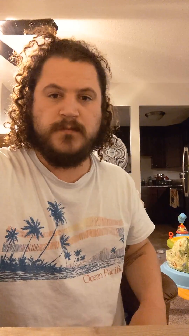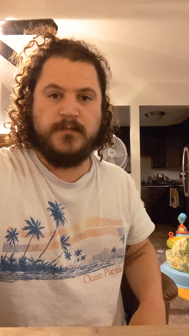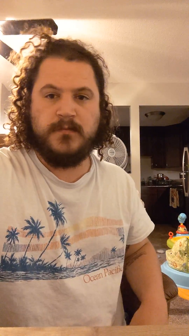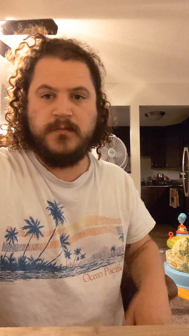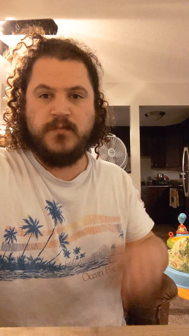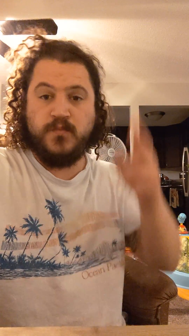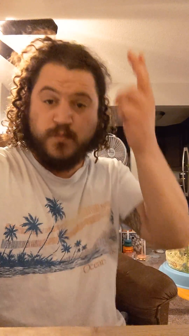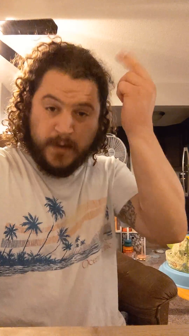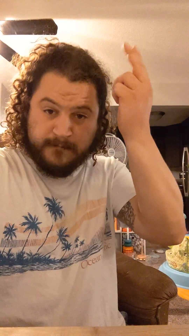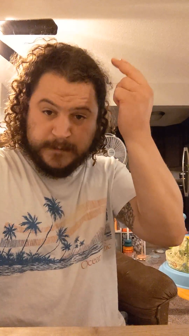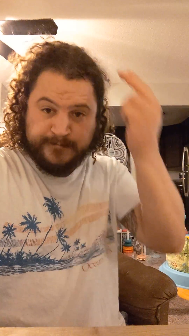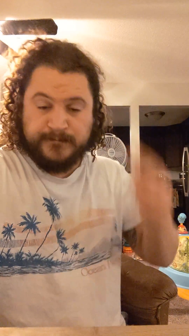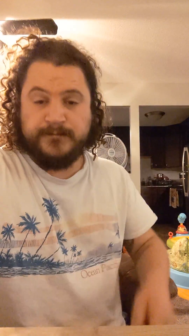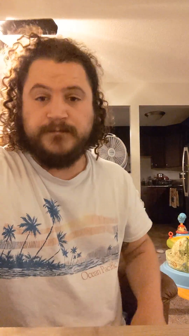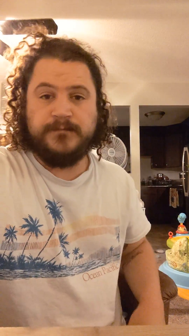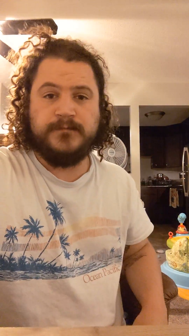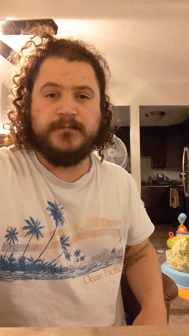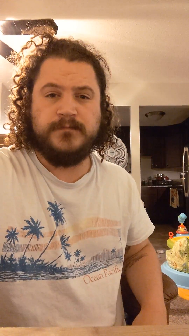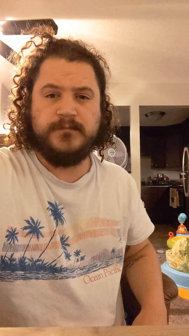rabbit